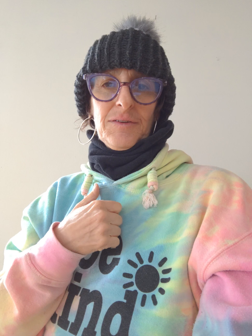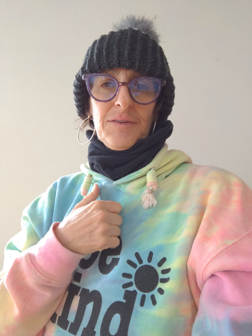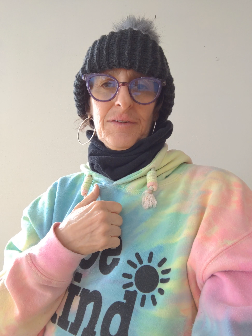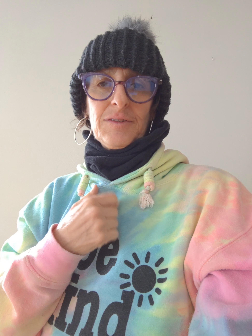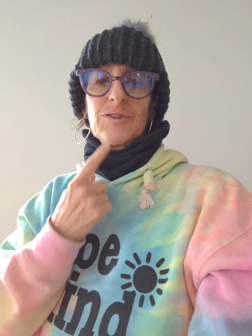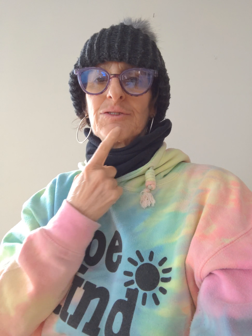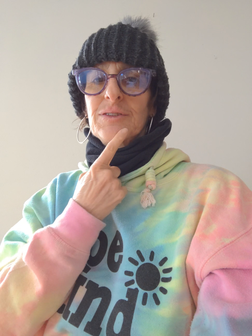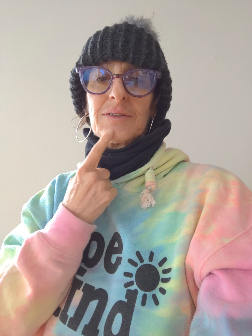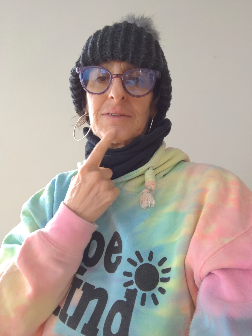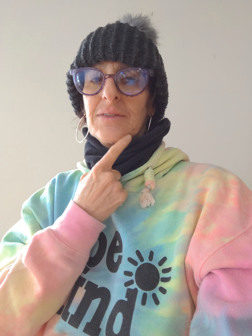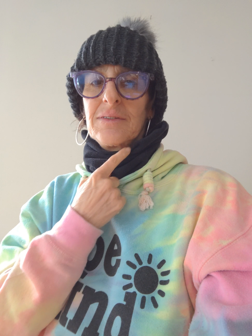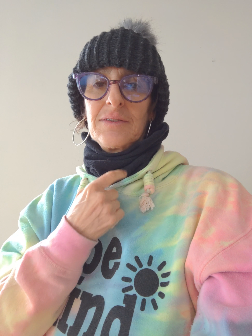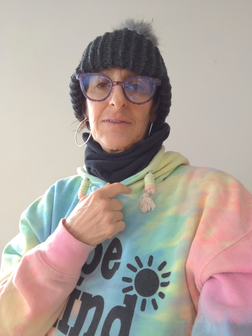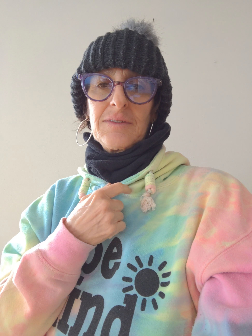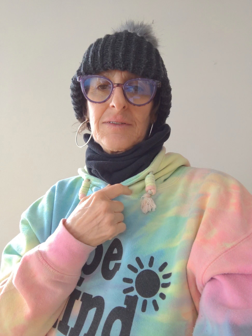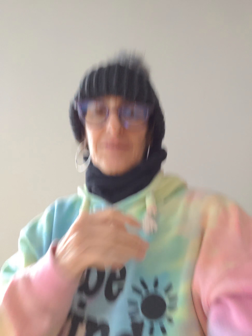chin